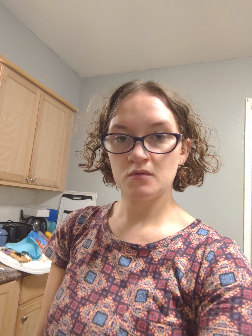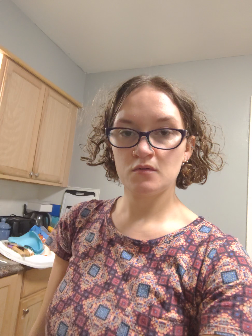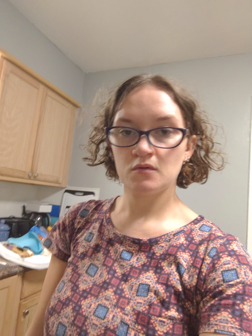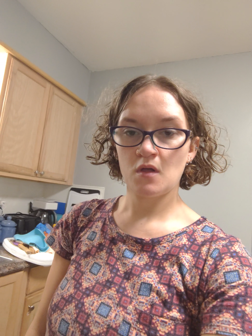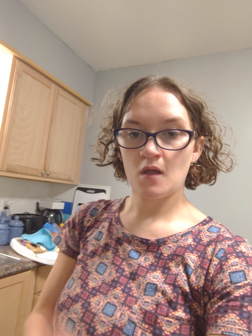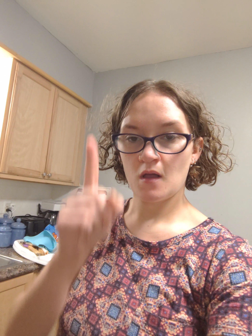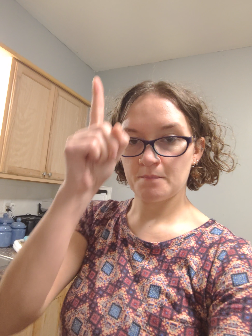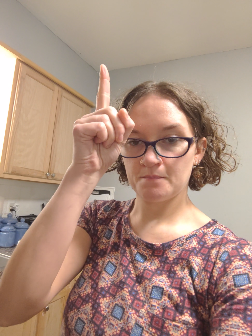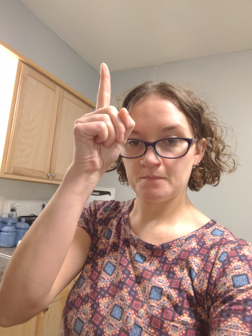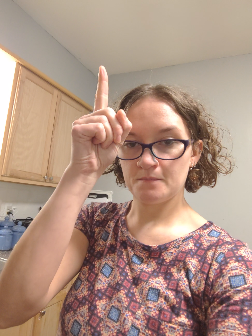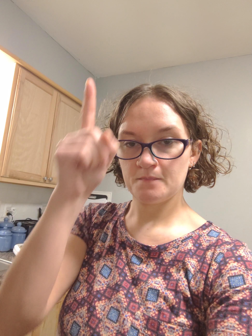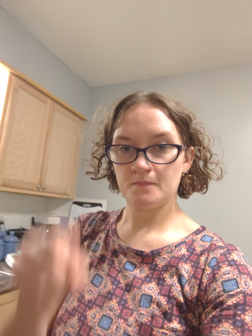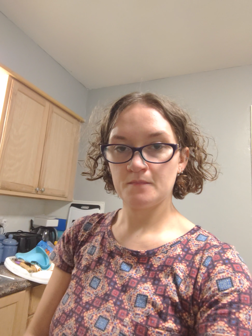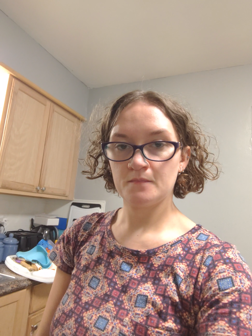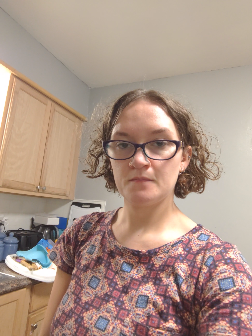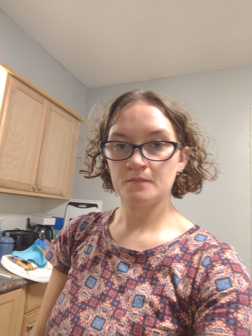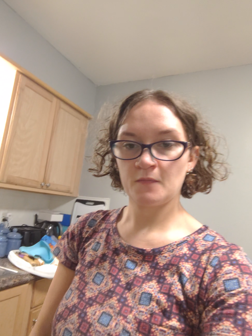up